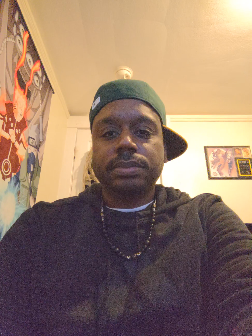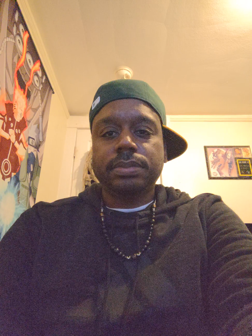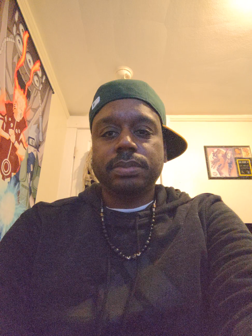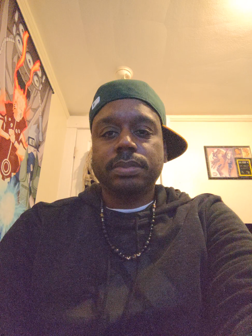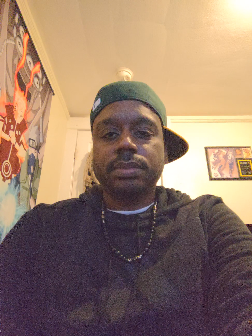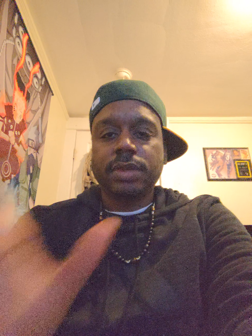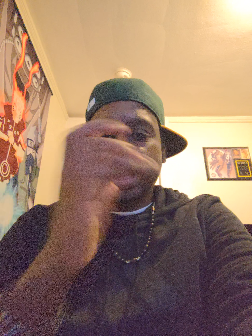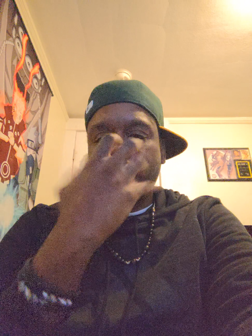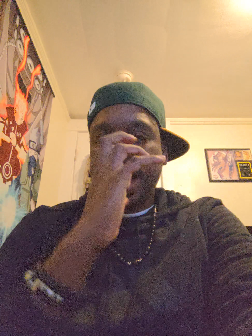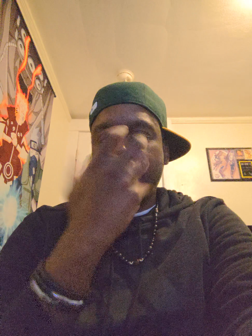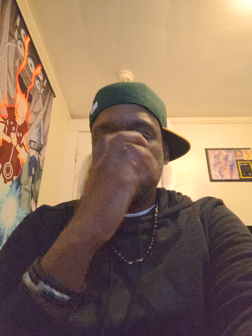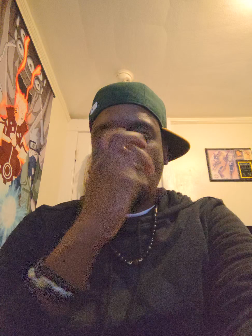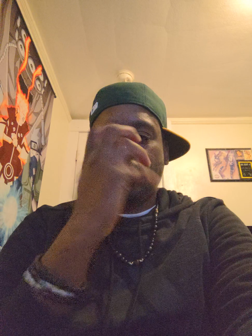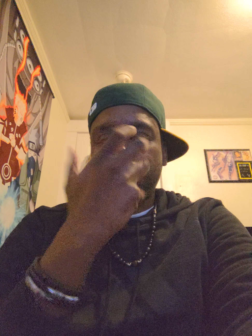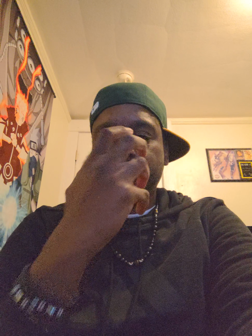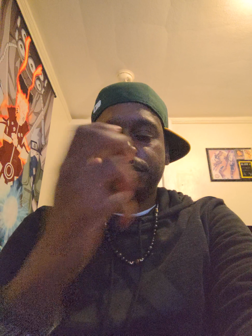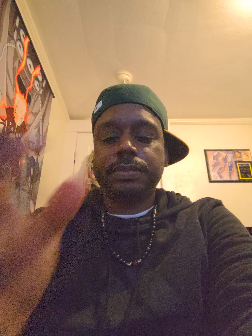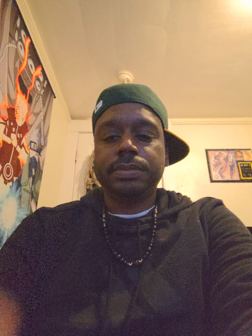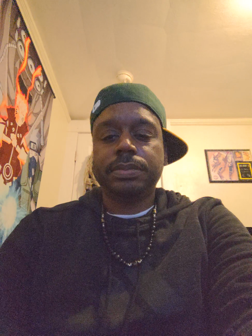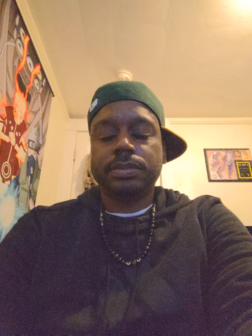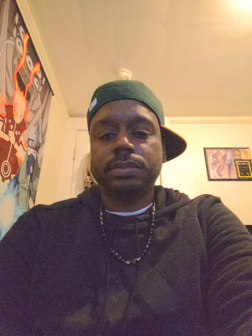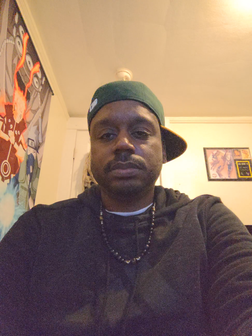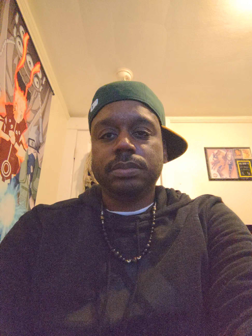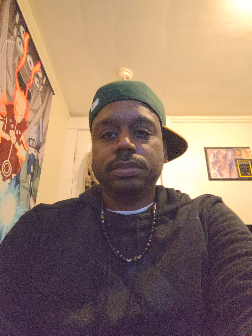clown